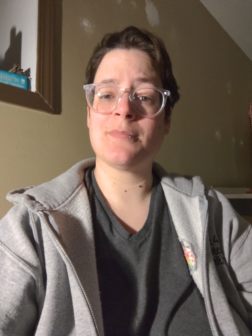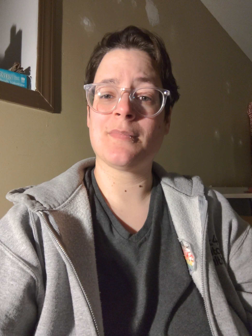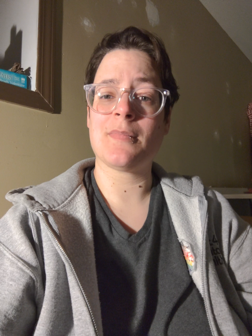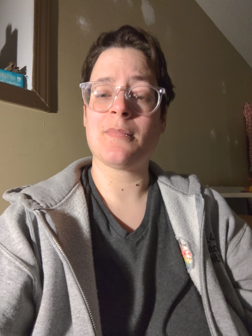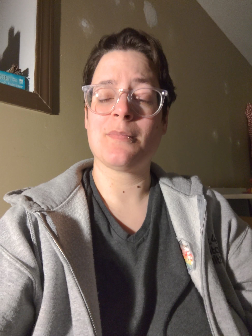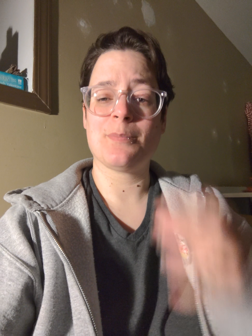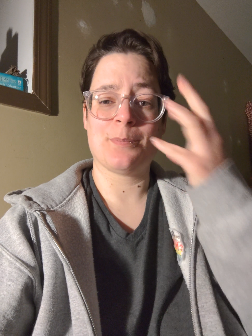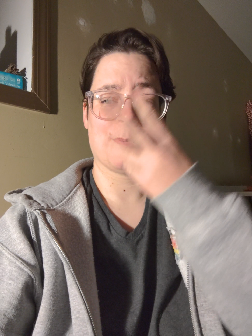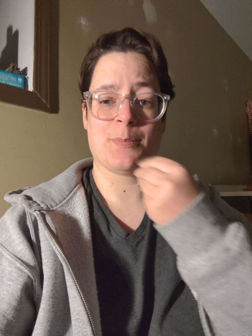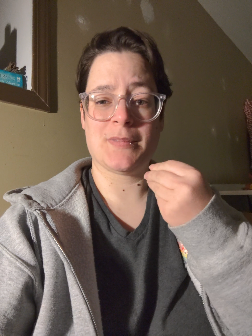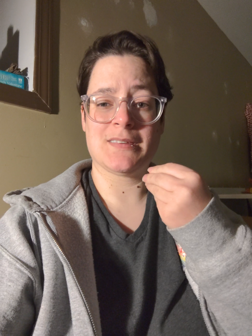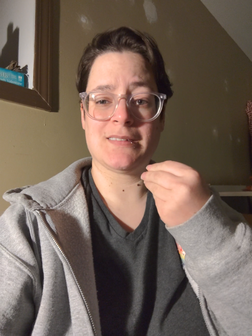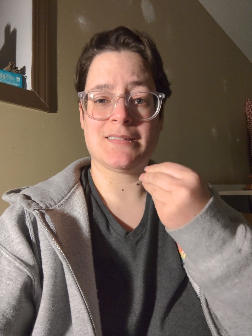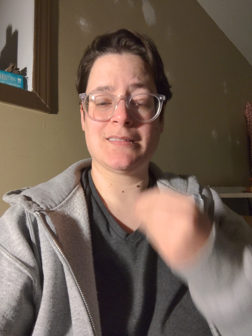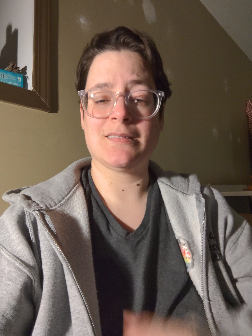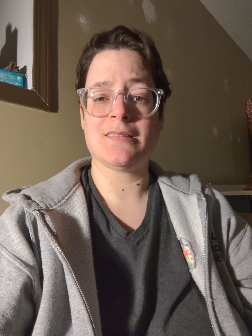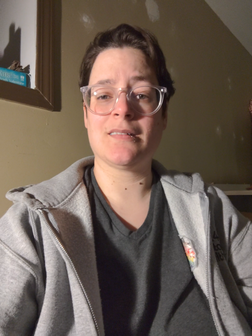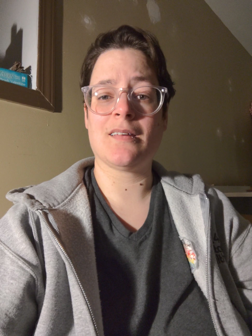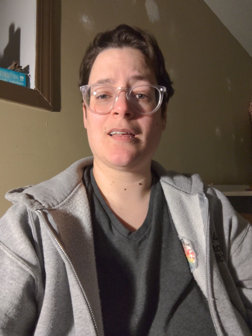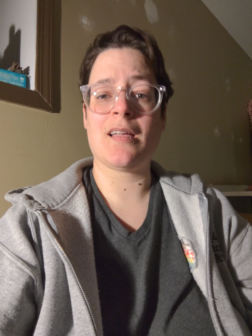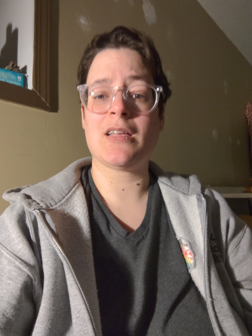pretty